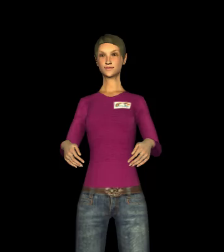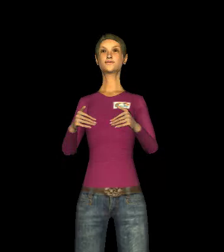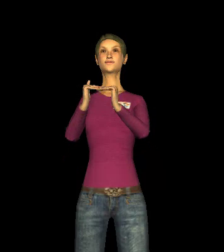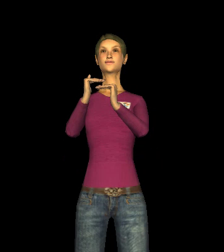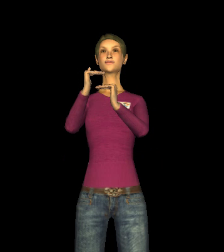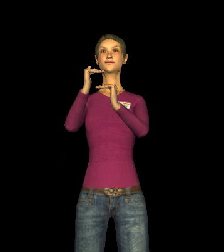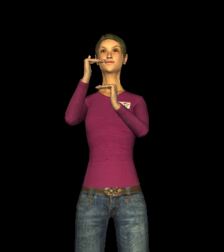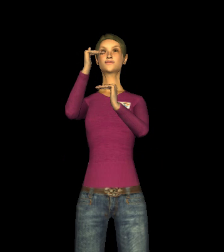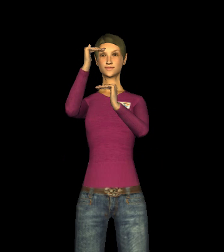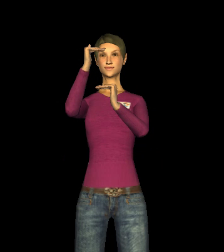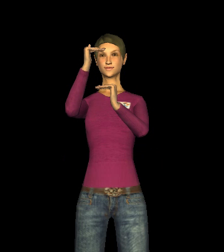طابق